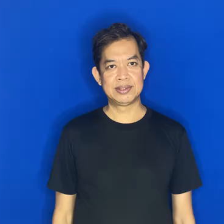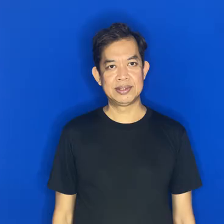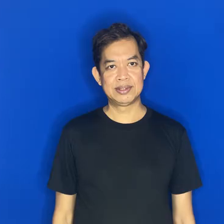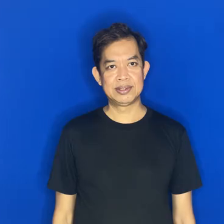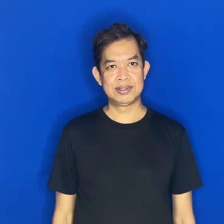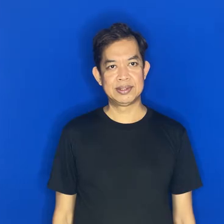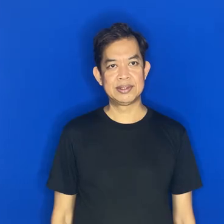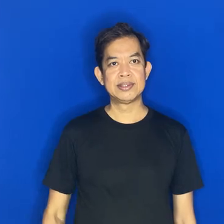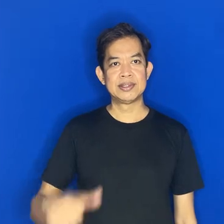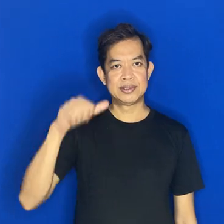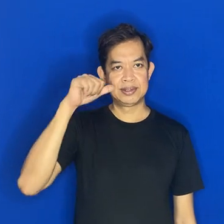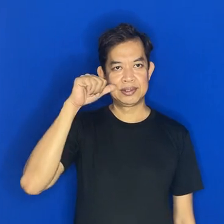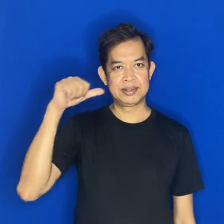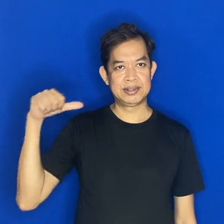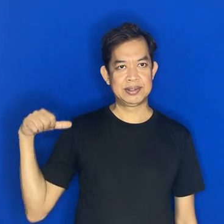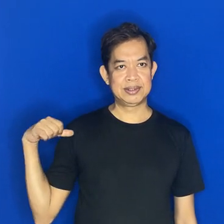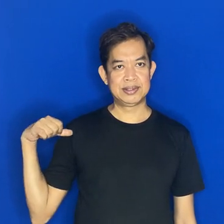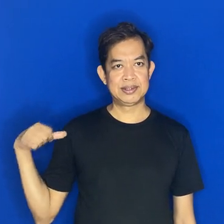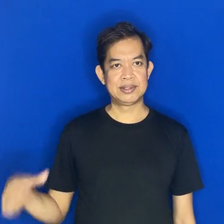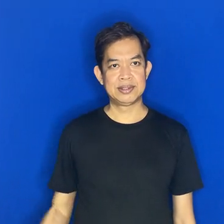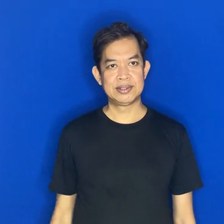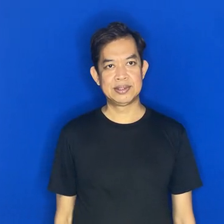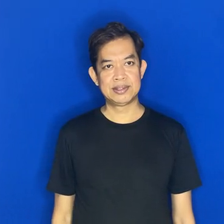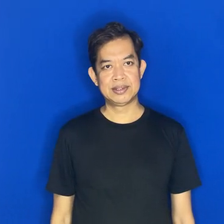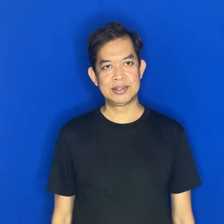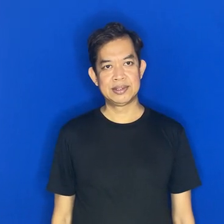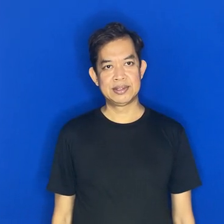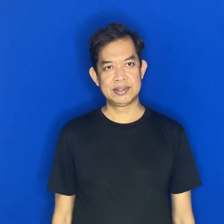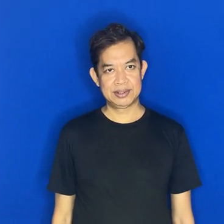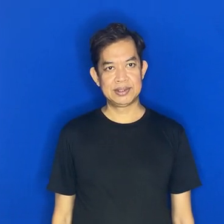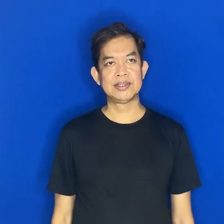yesterday